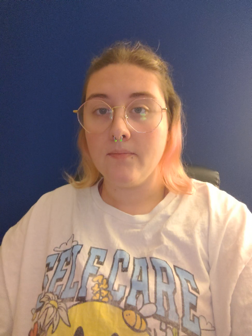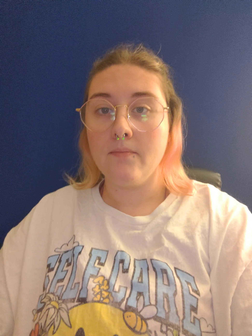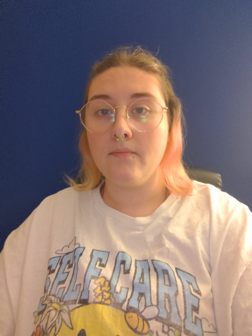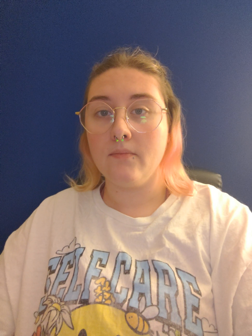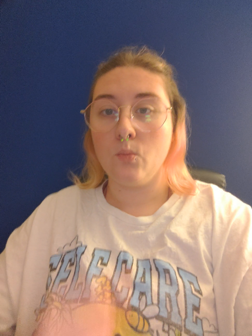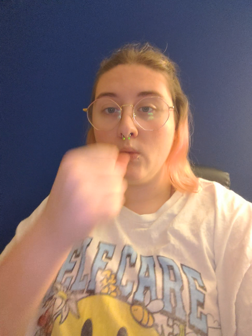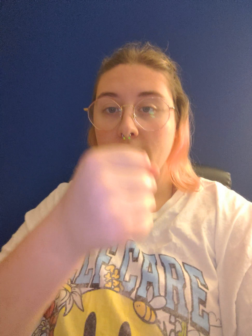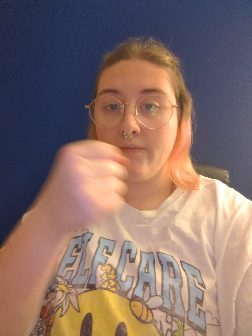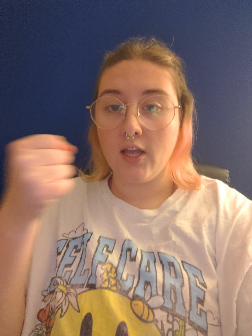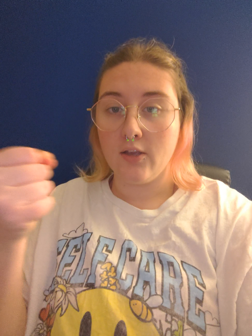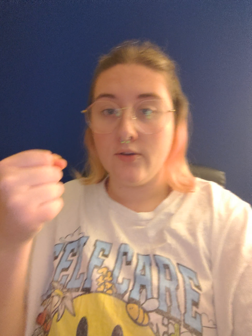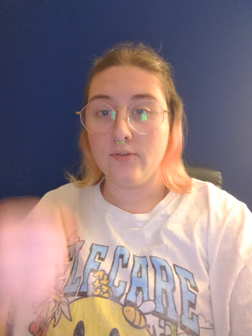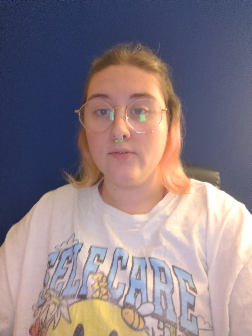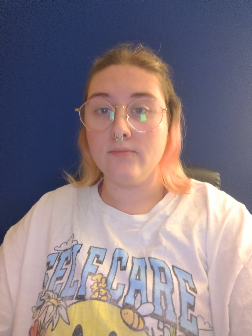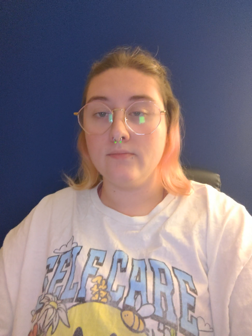refrigerator